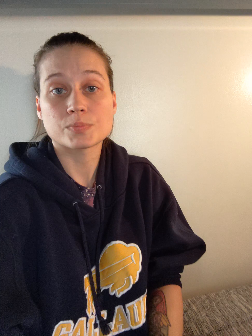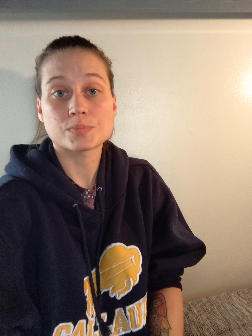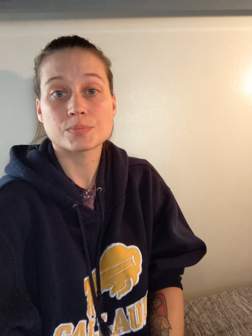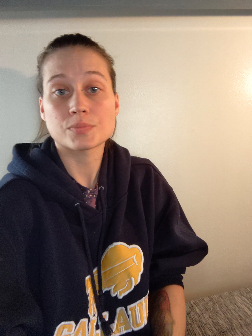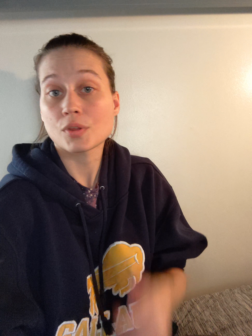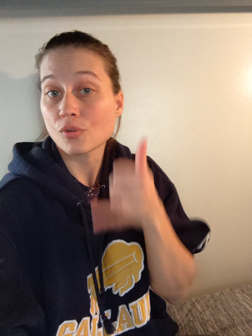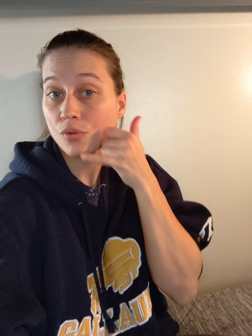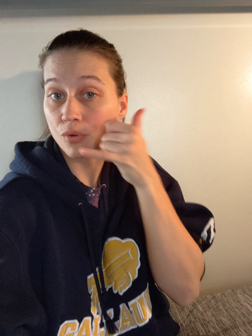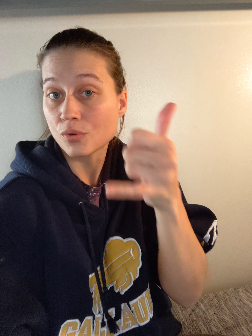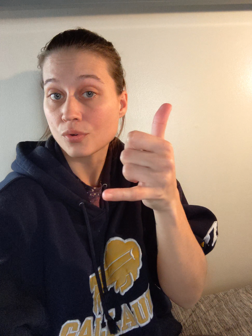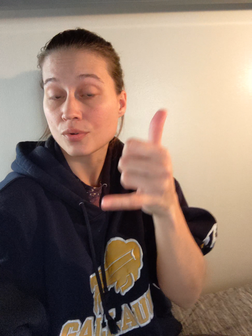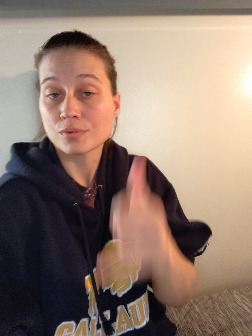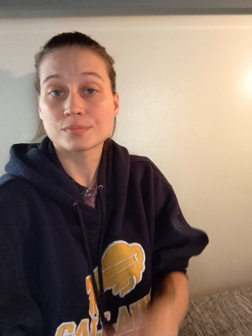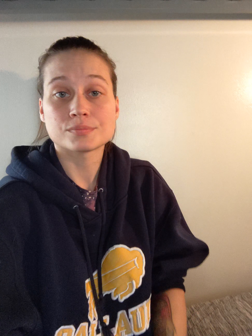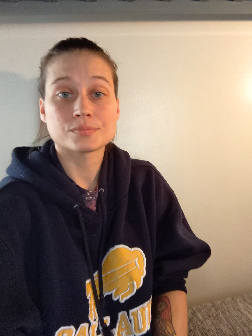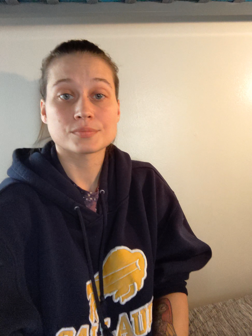call on the phone